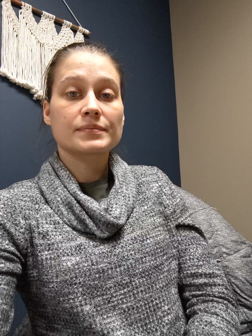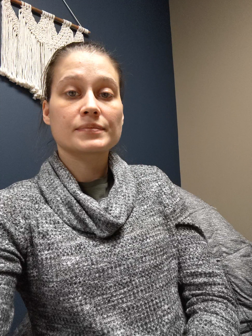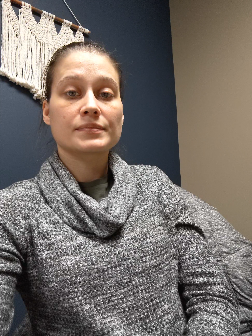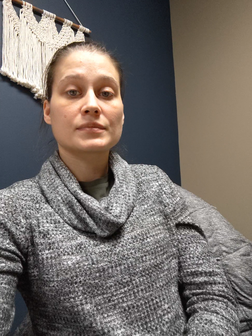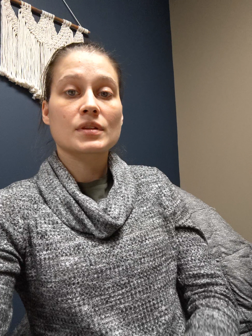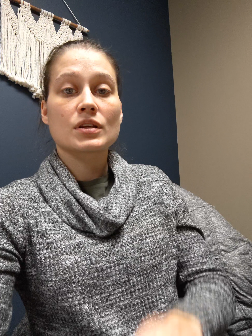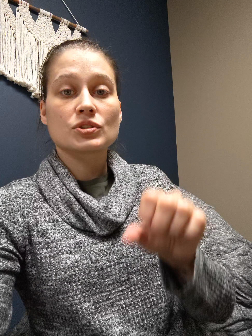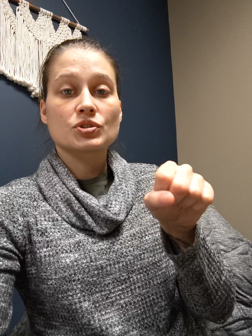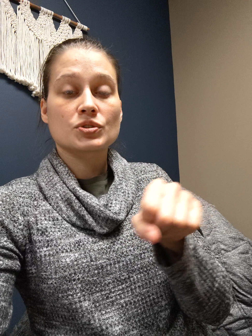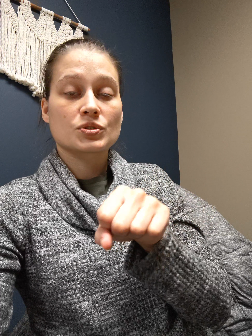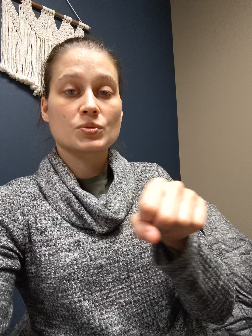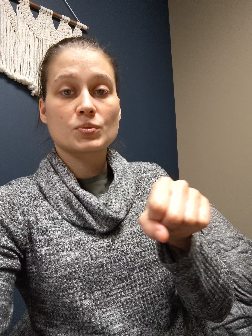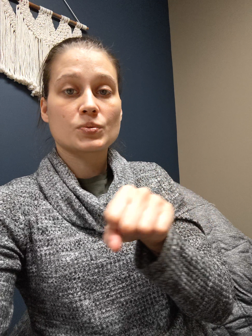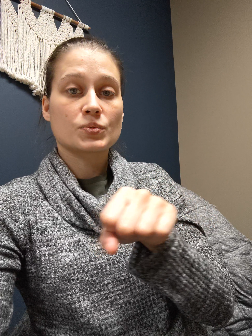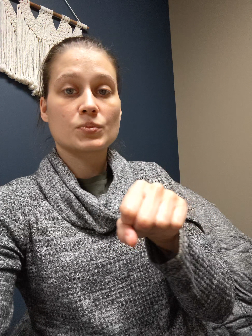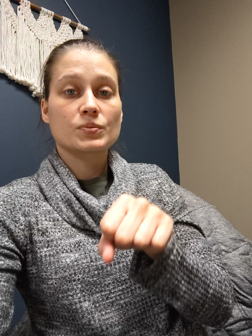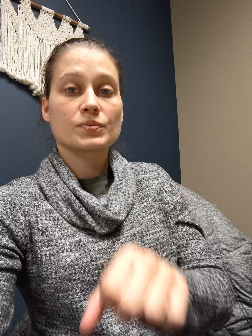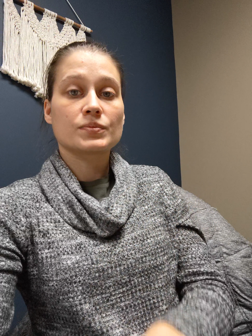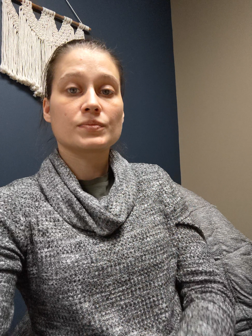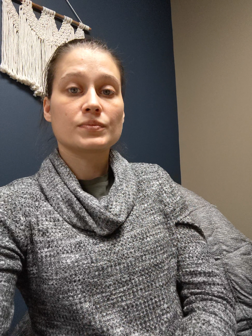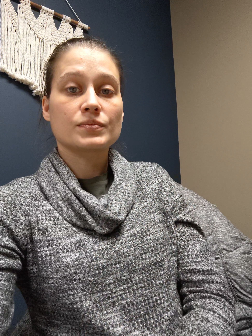shoe